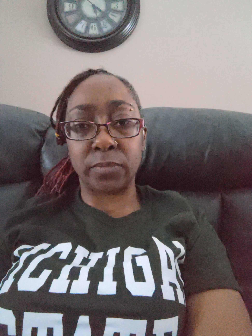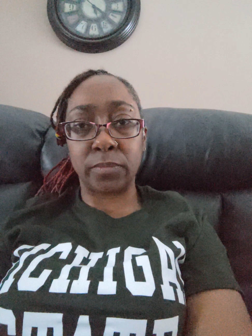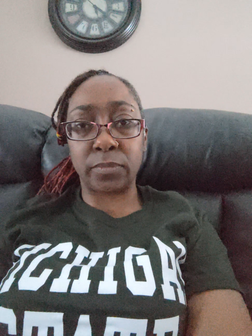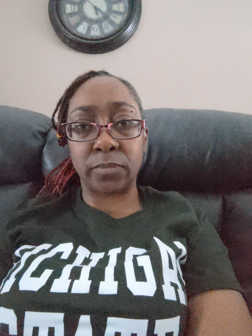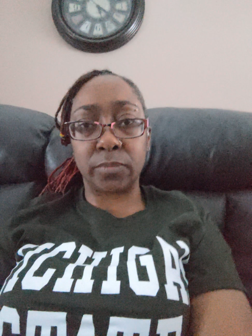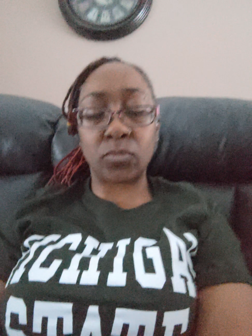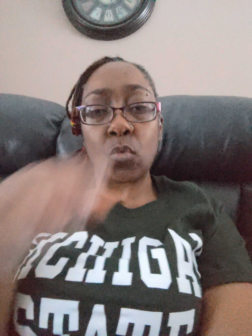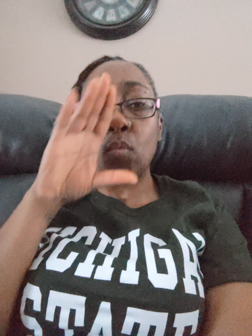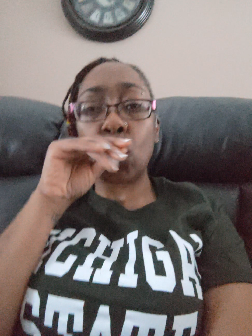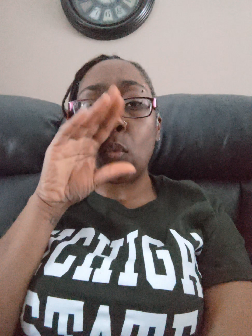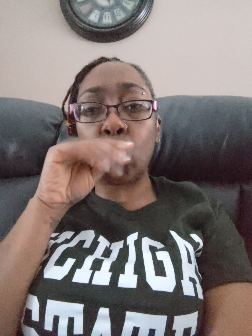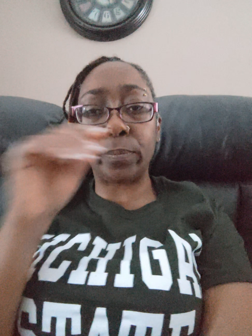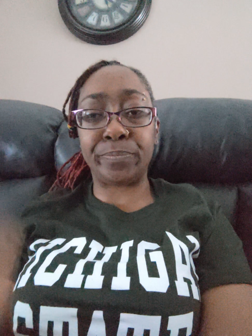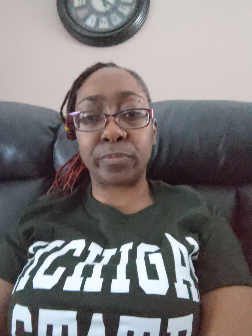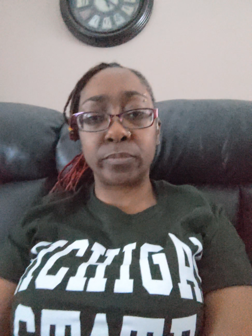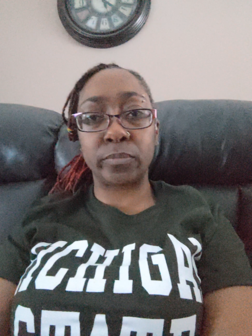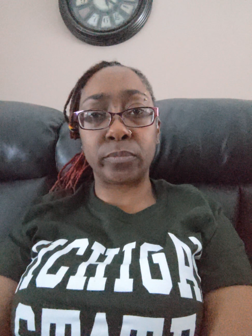goose